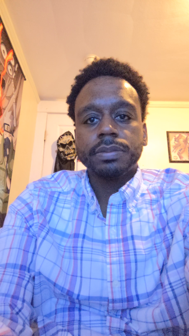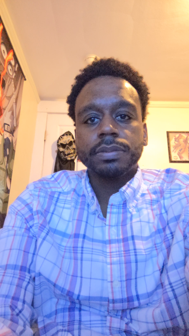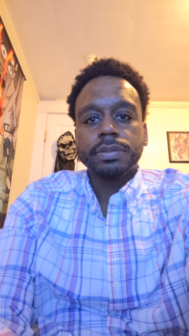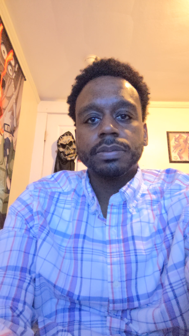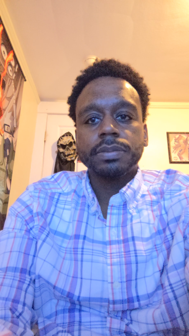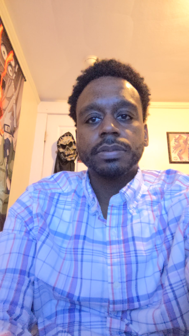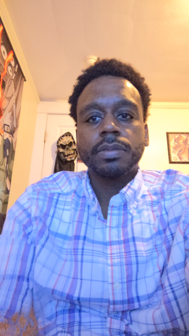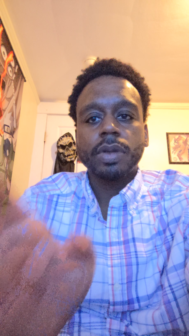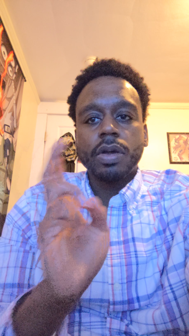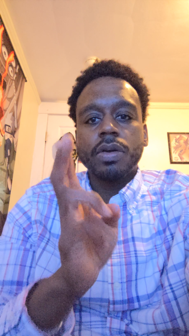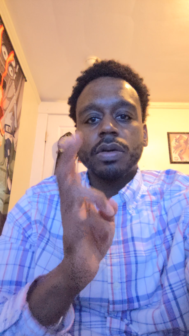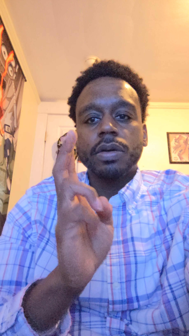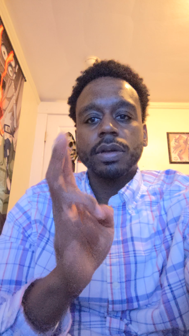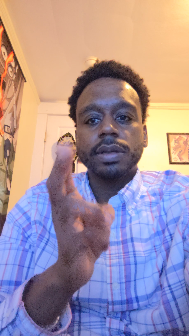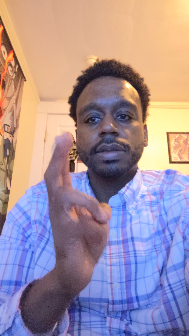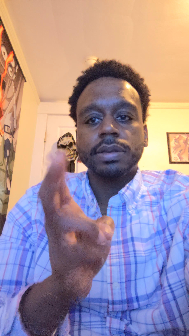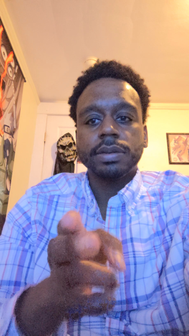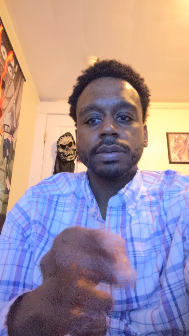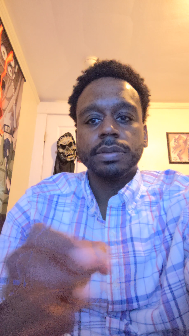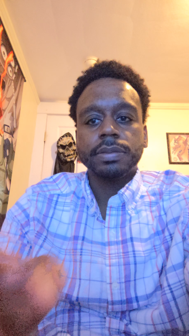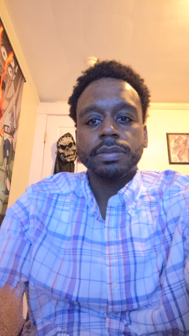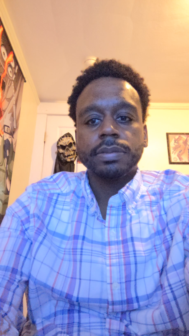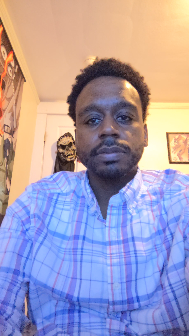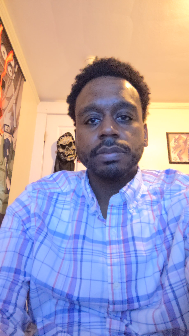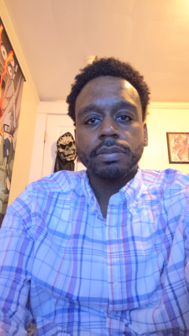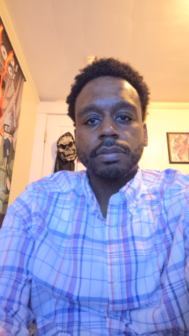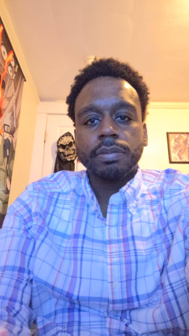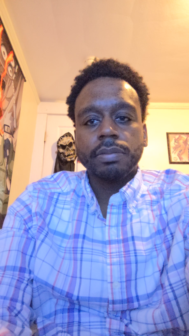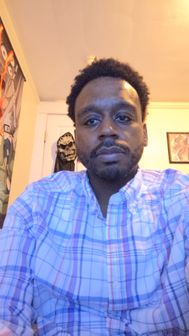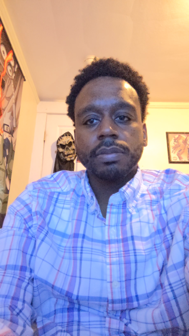hurry